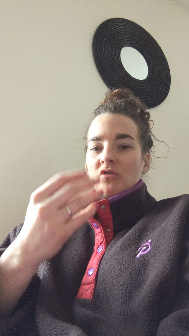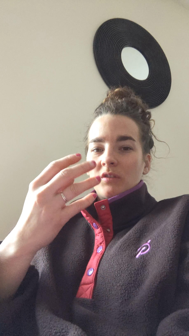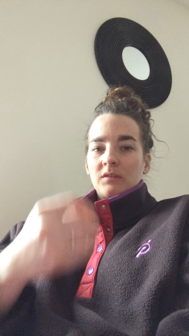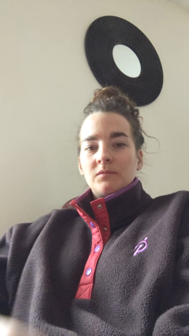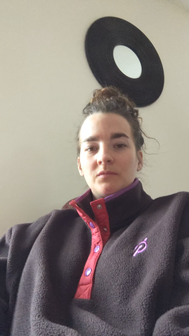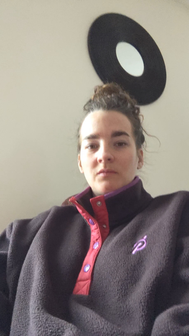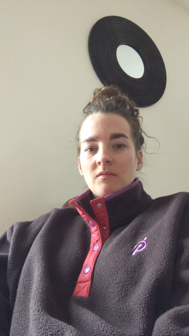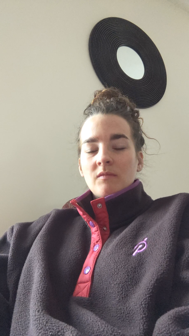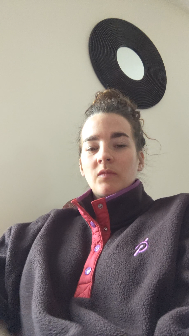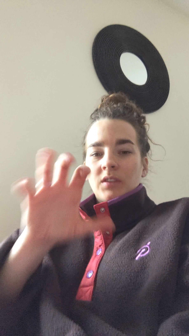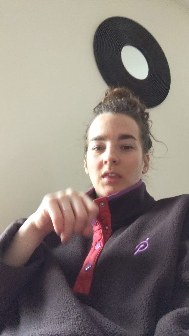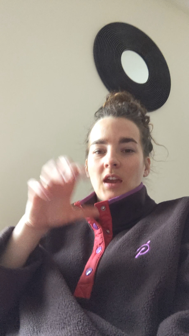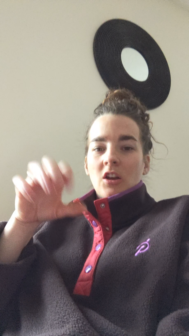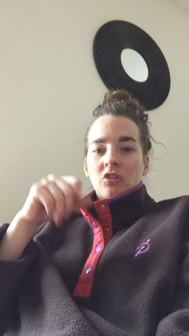ladder